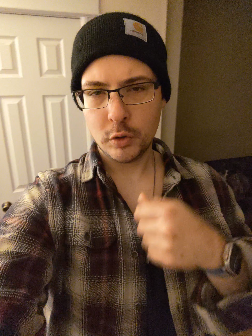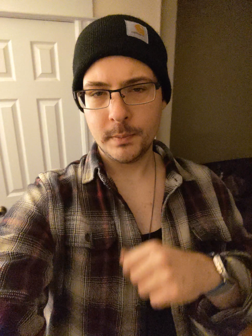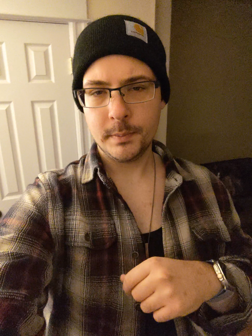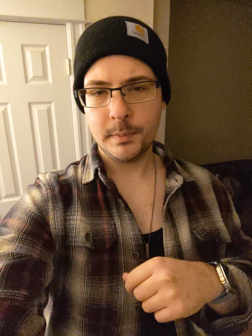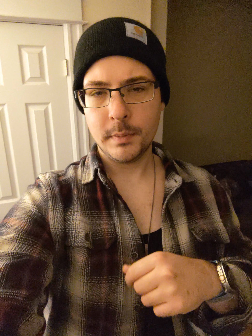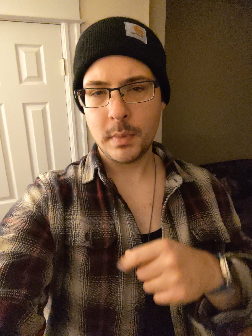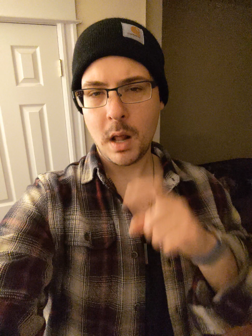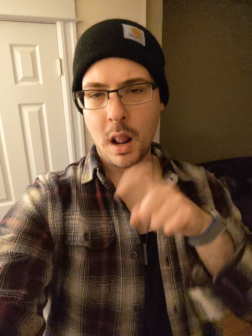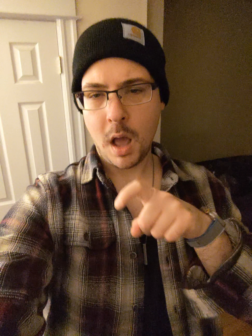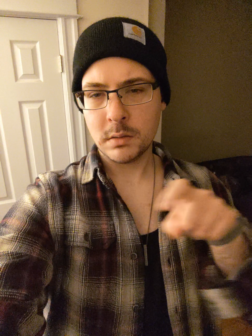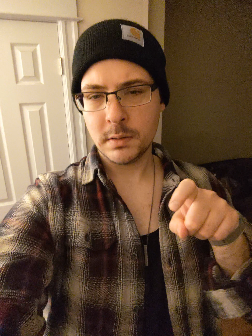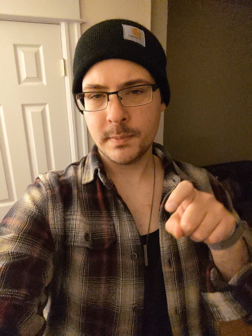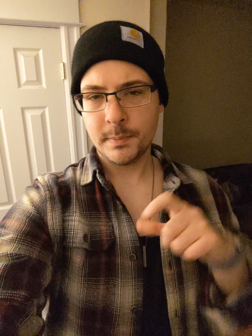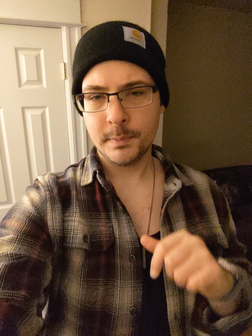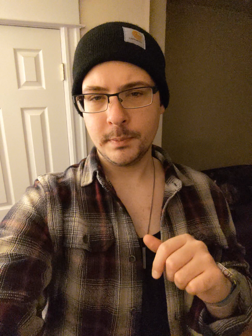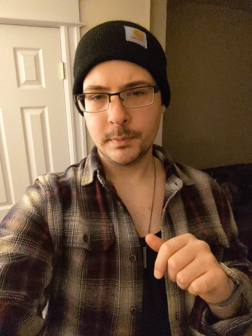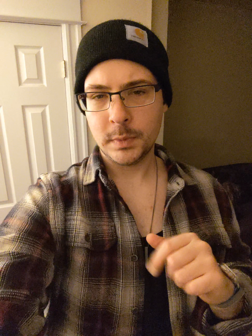closet